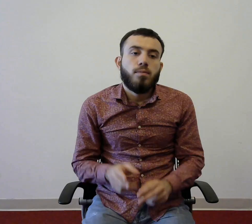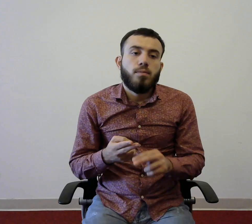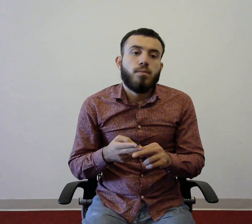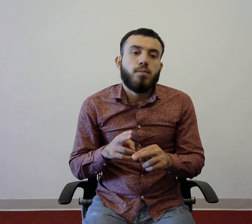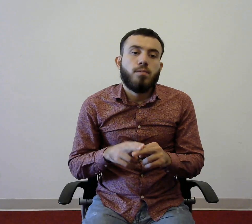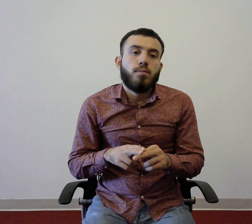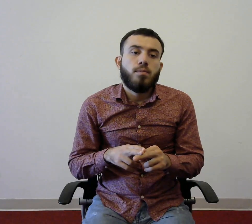bu